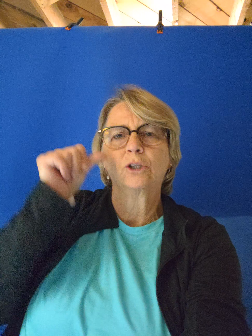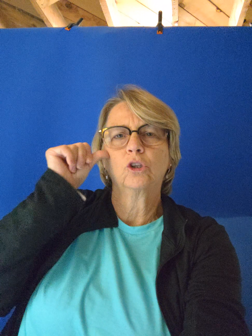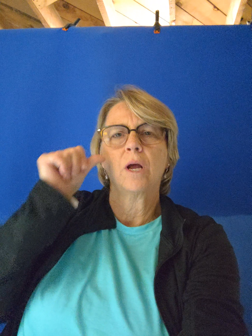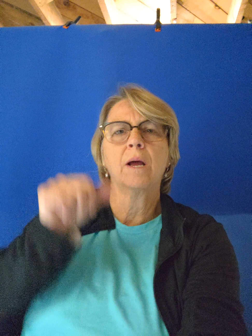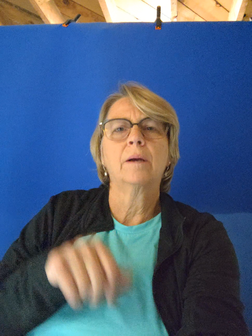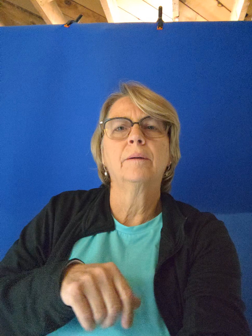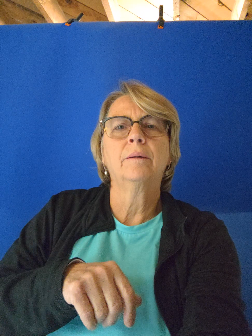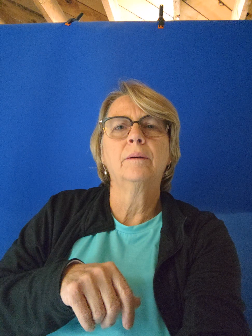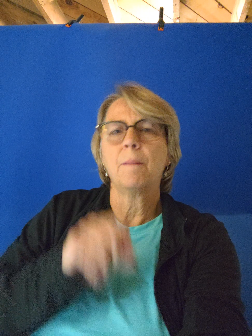yesterday